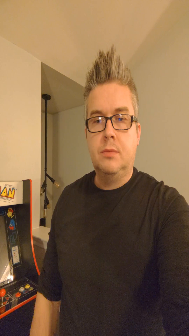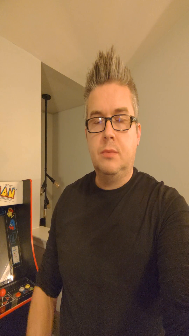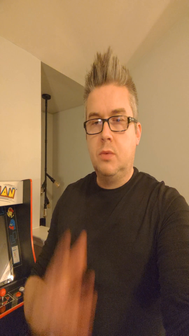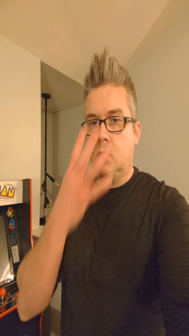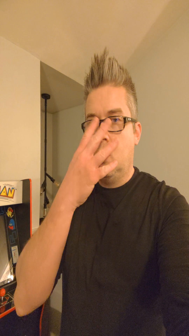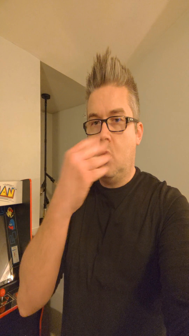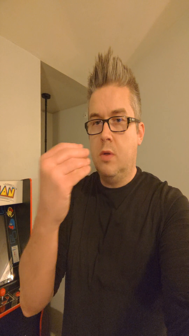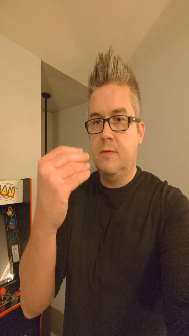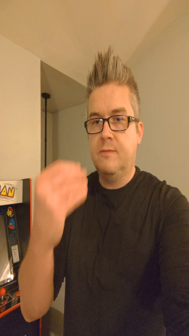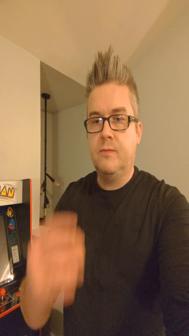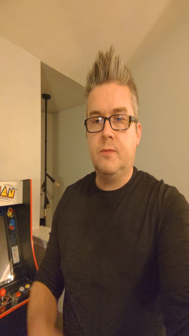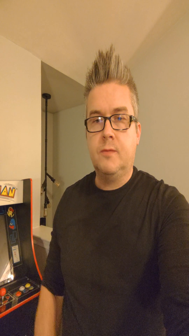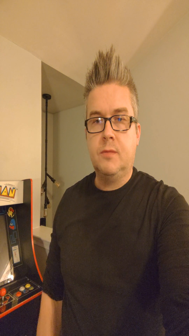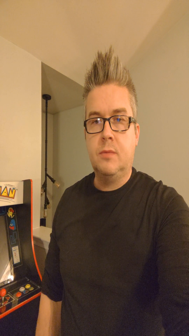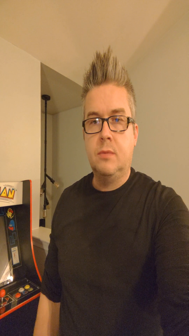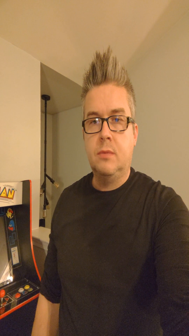wolf